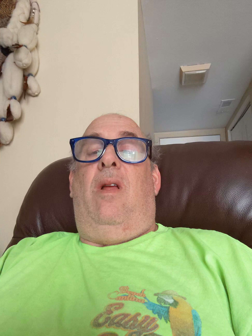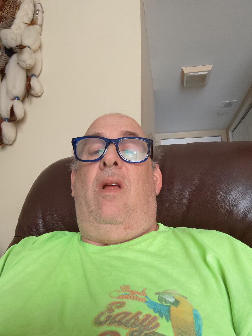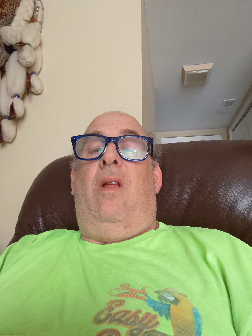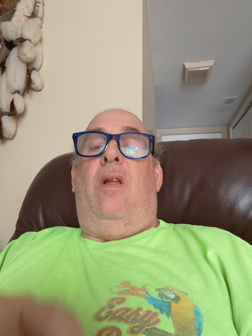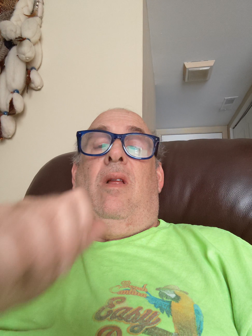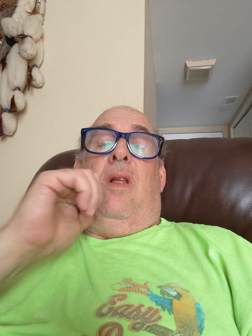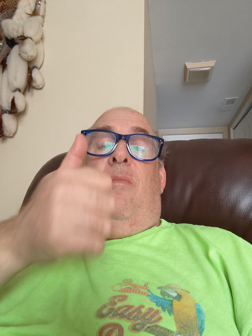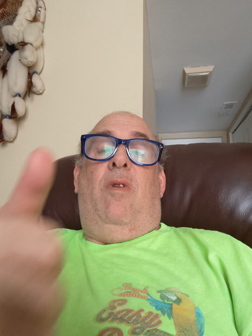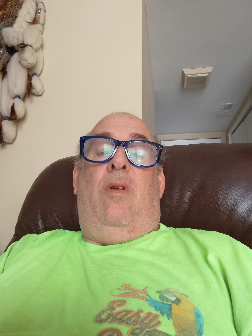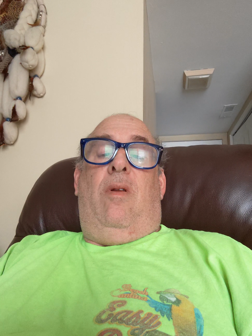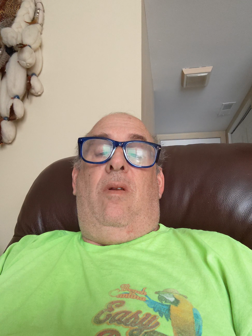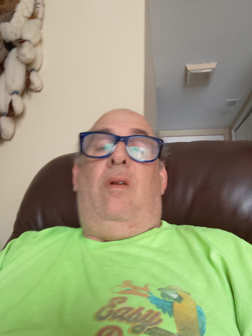tomorrow